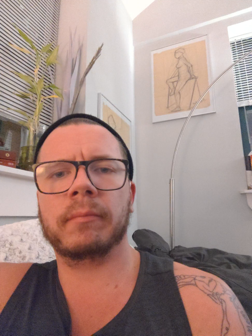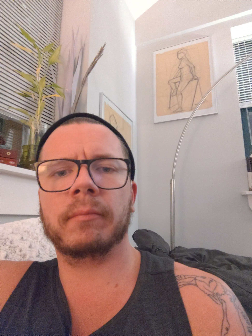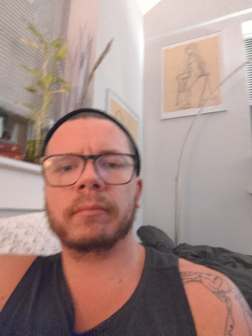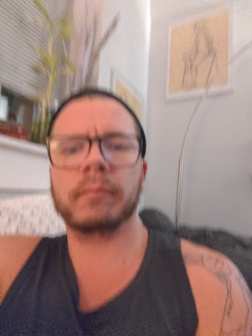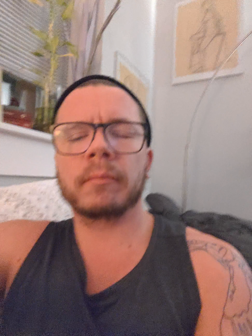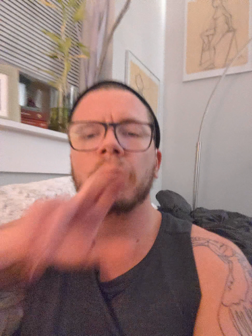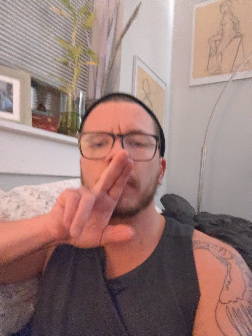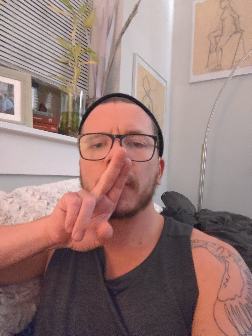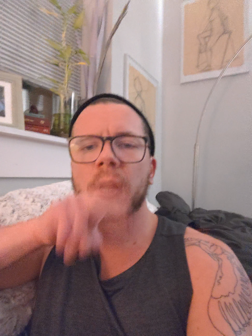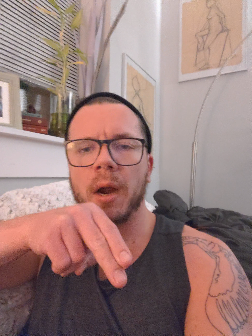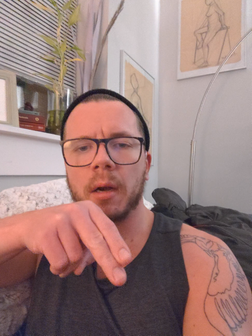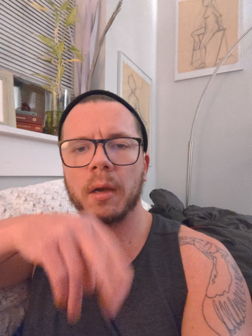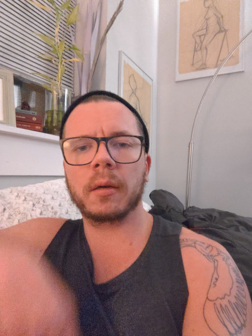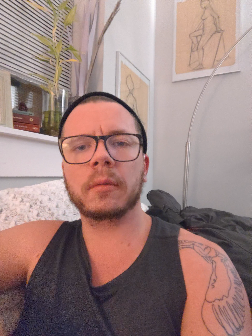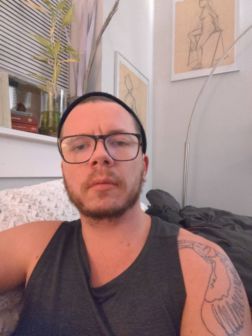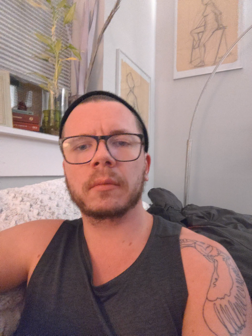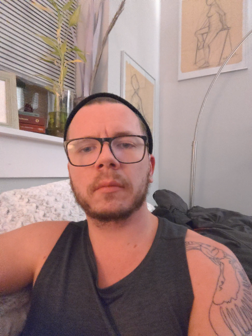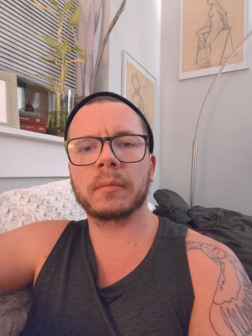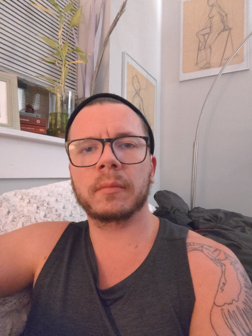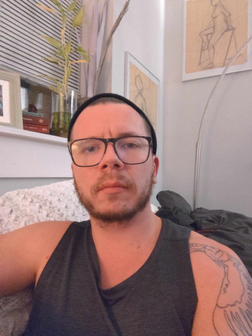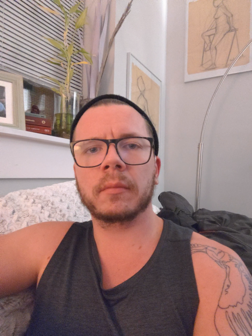tongue